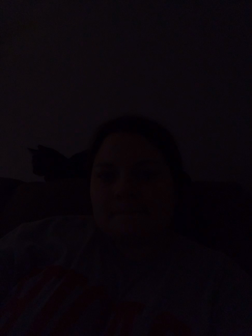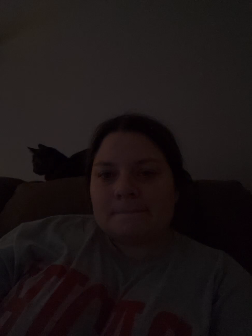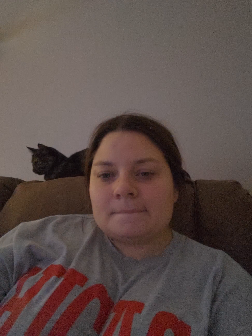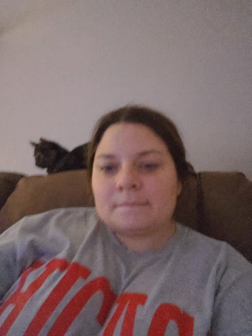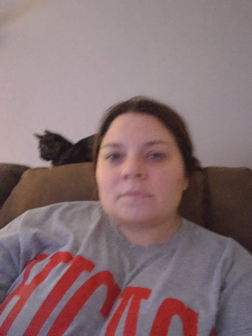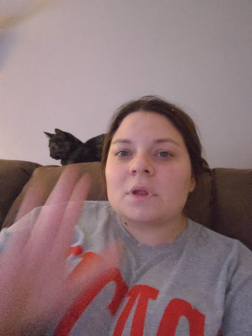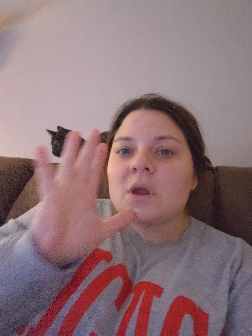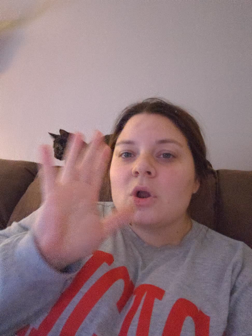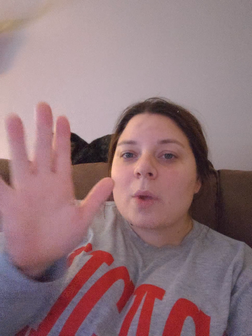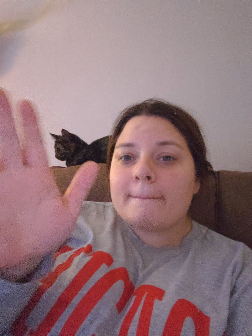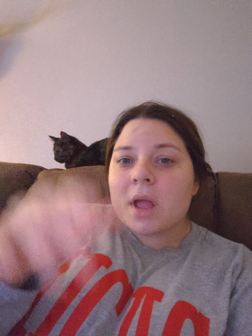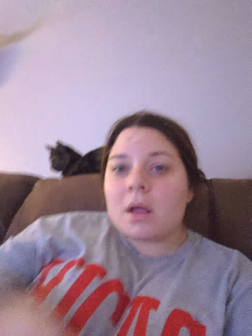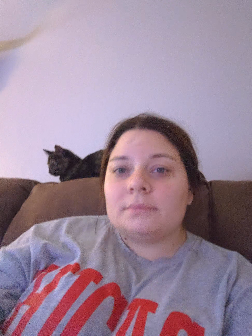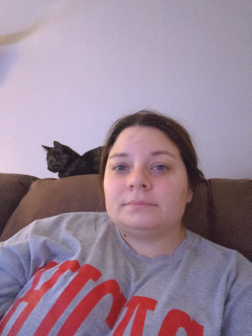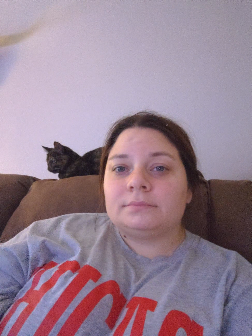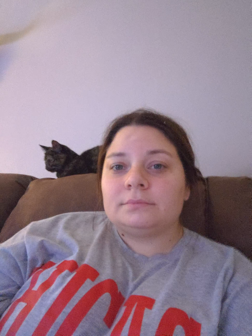grandma